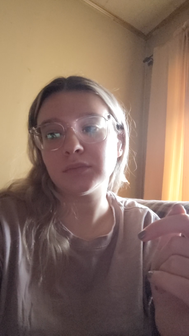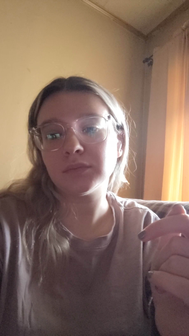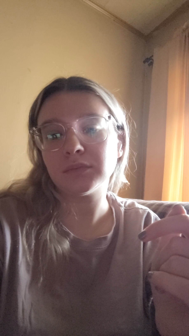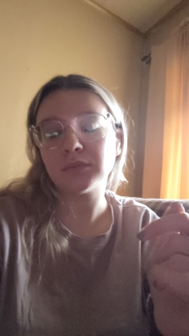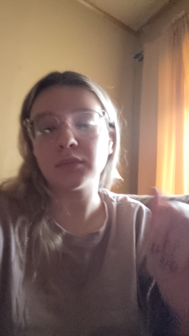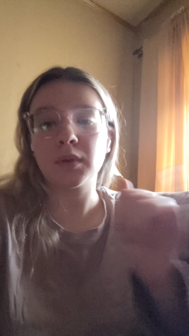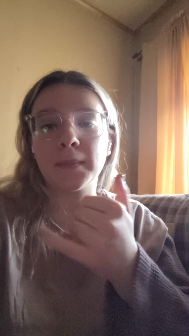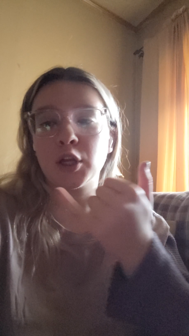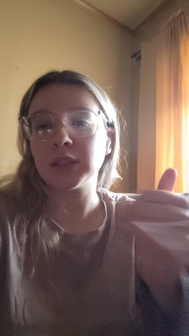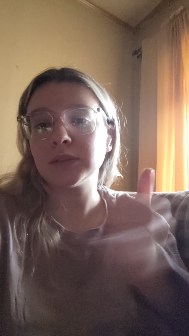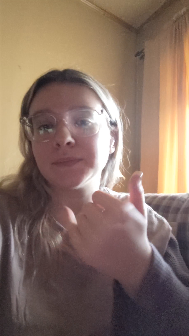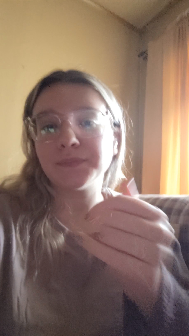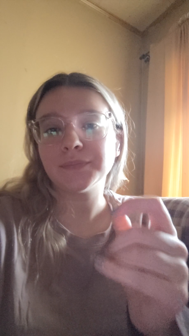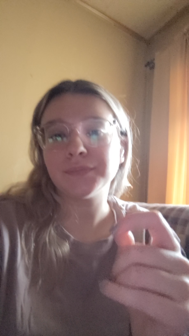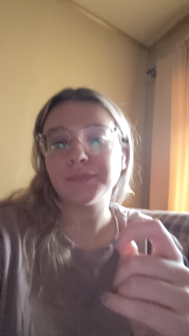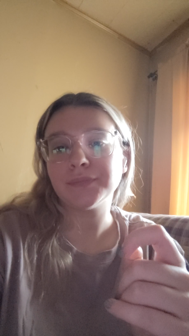party